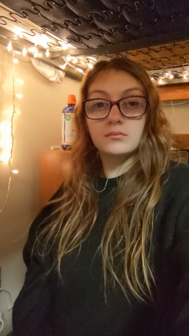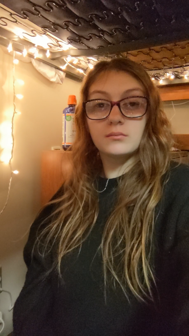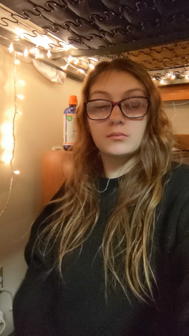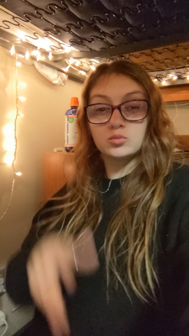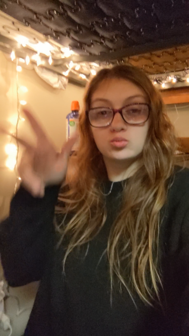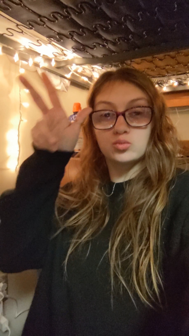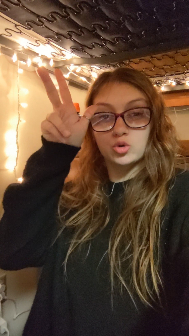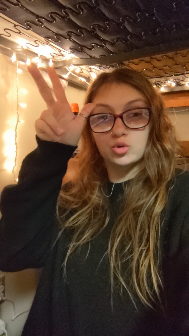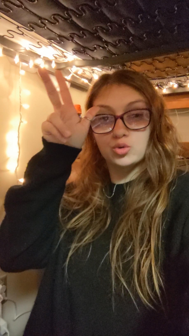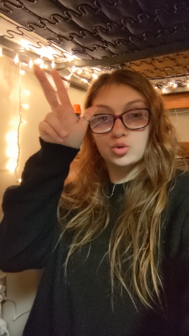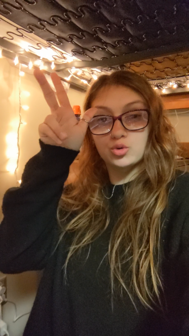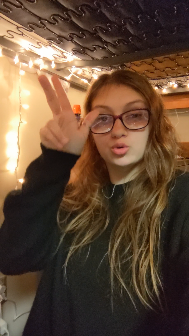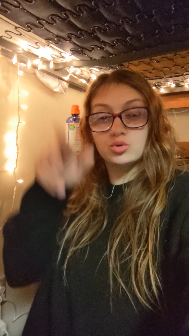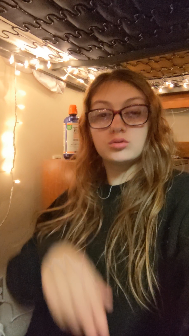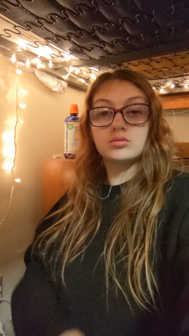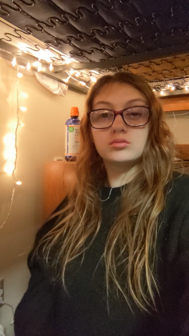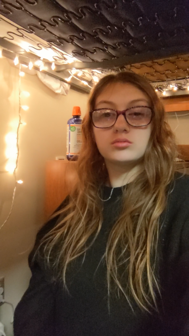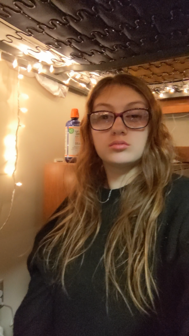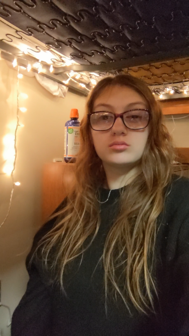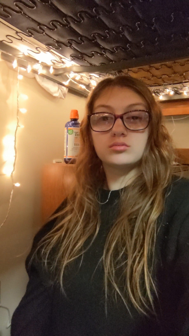rooster